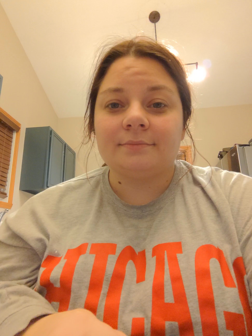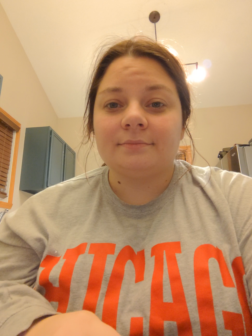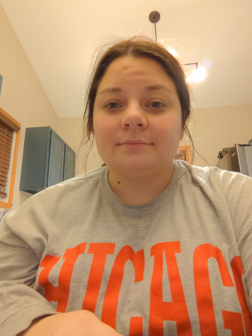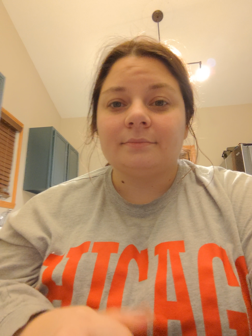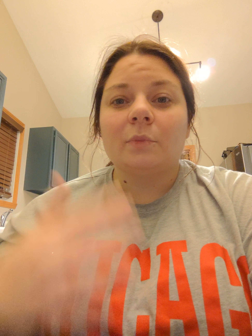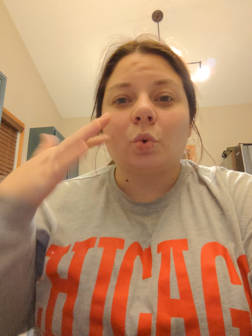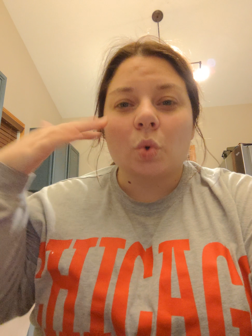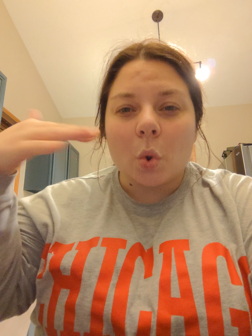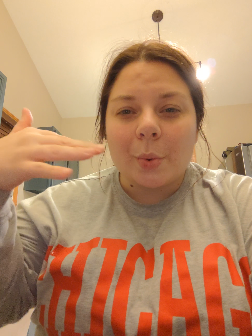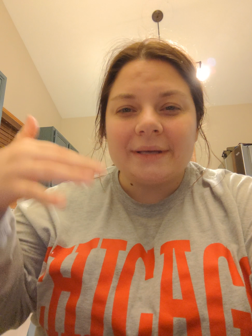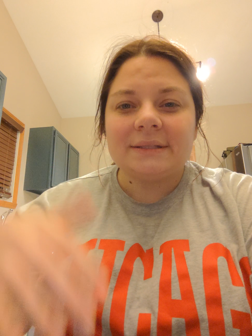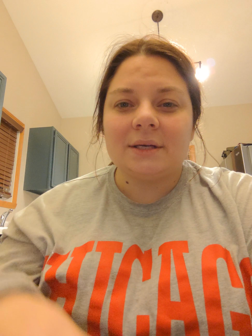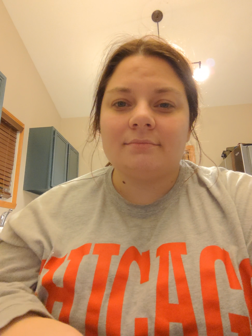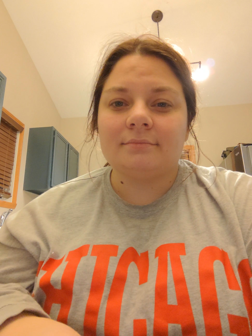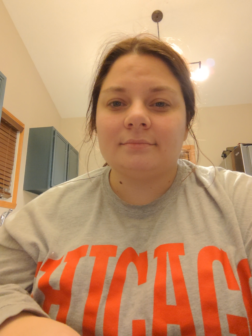noisy